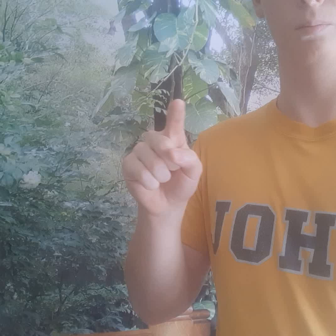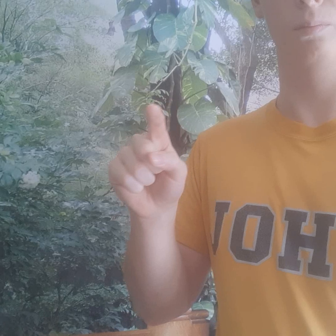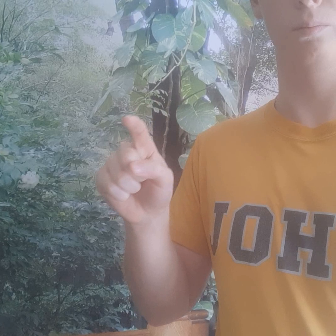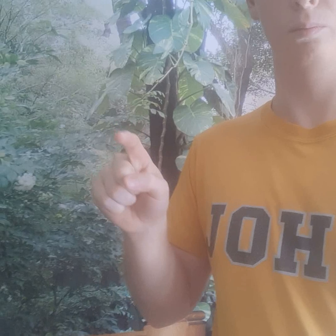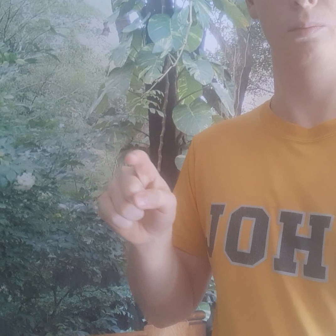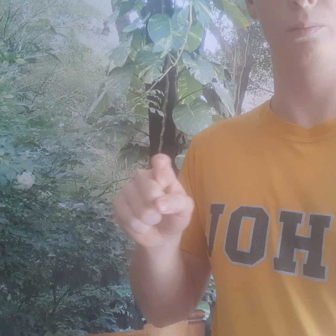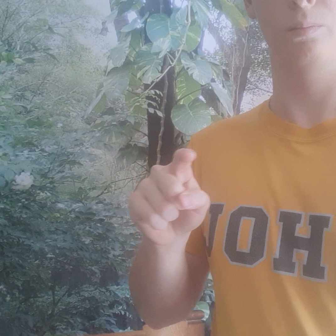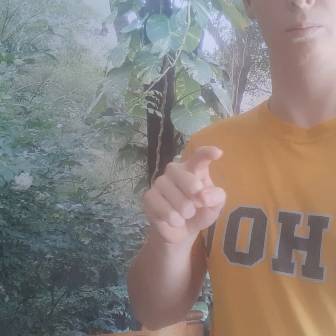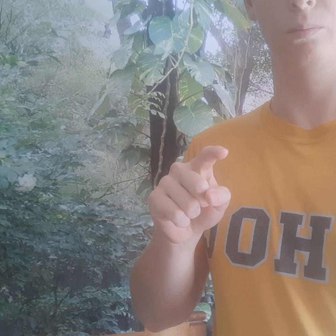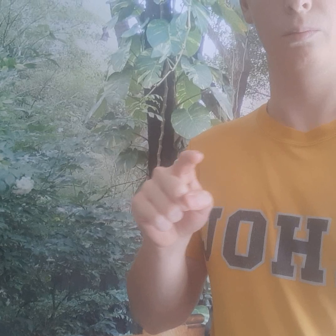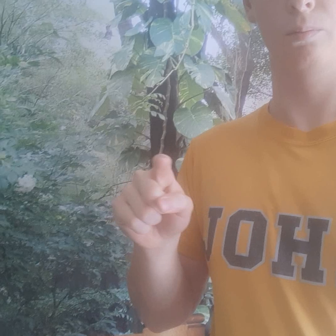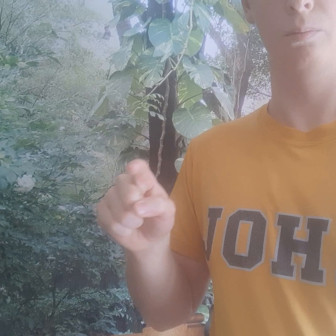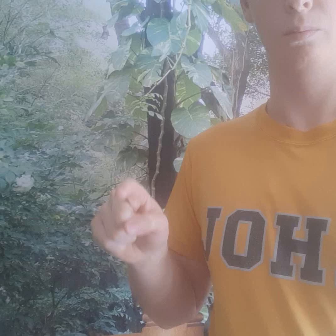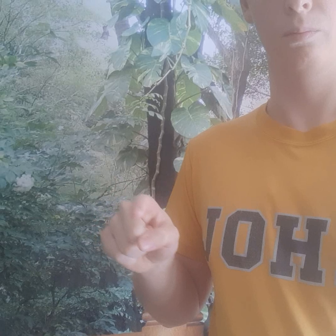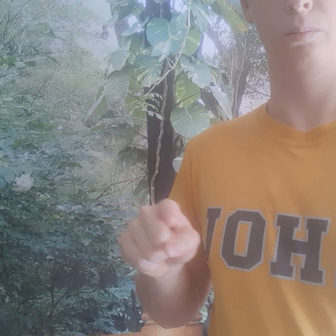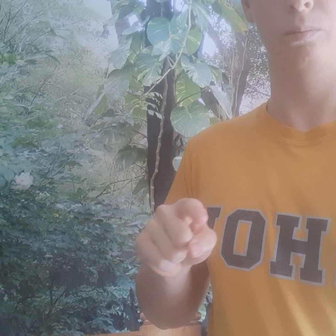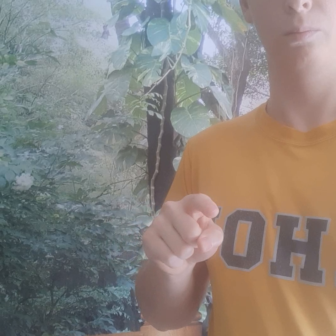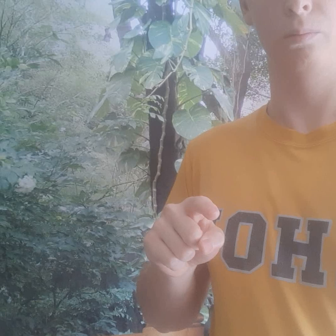З